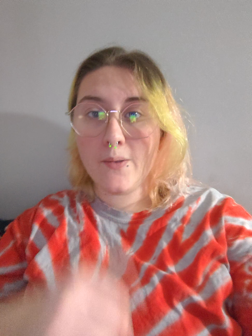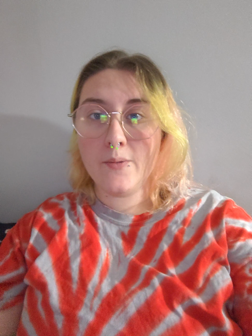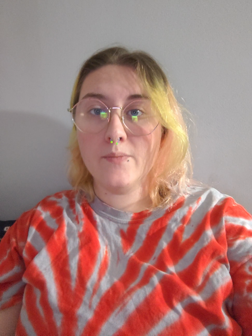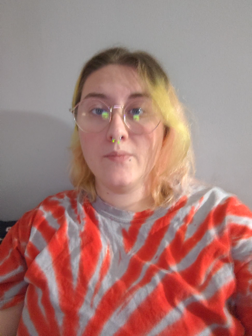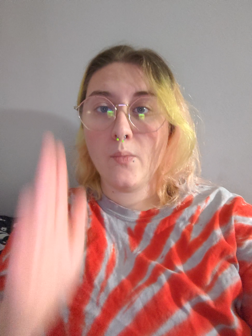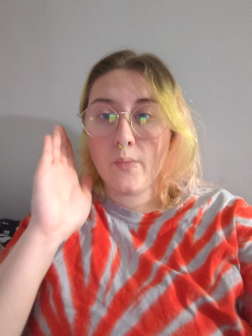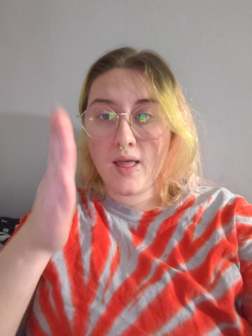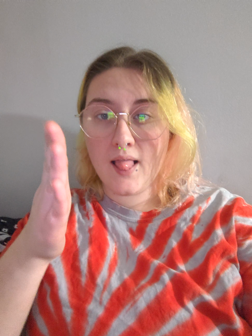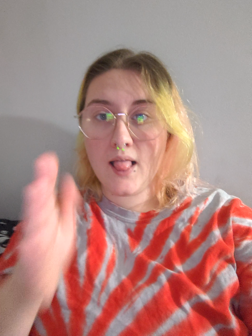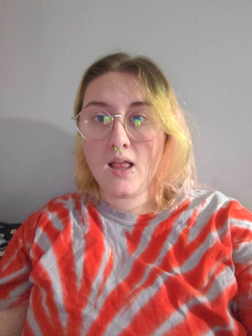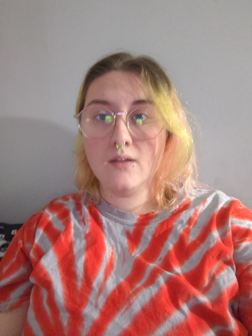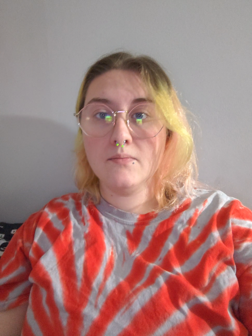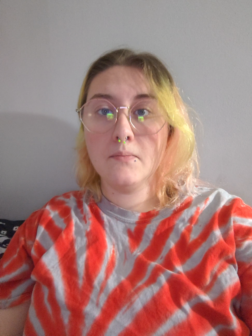will